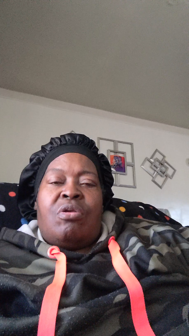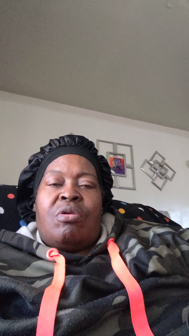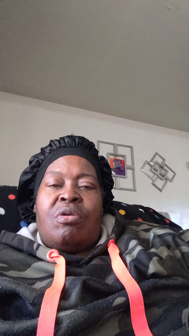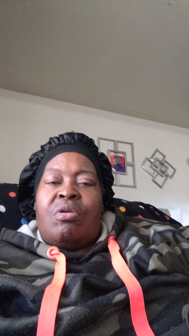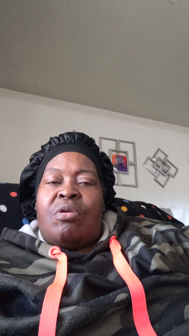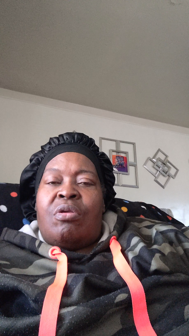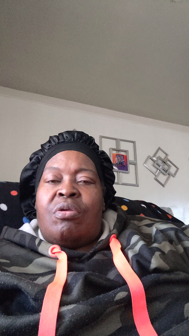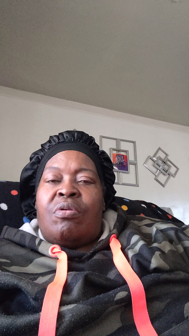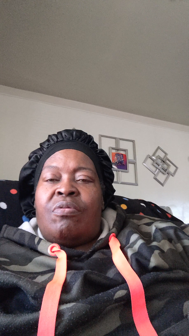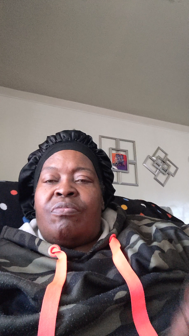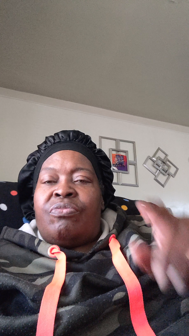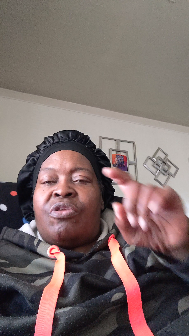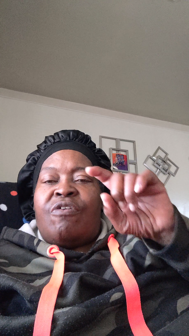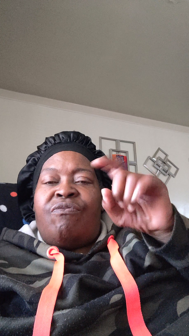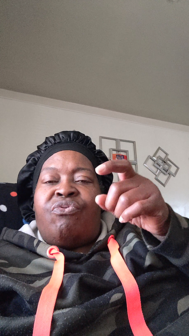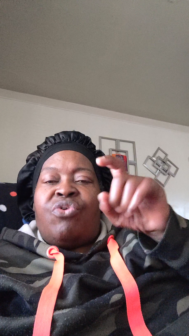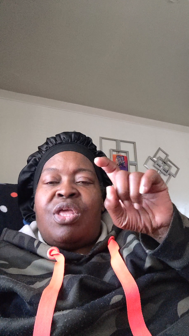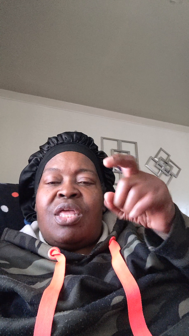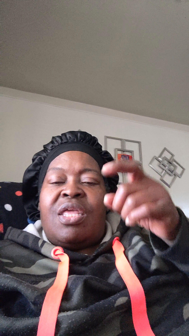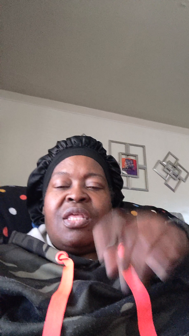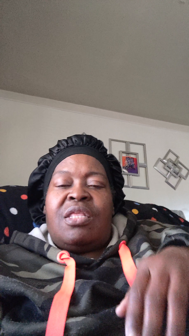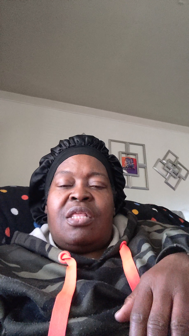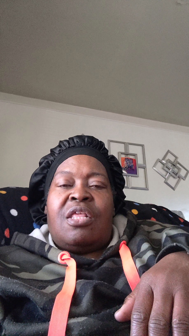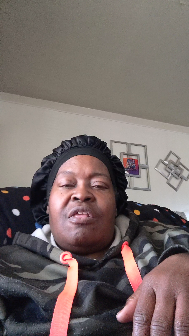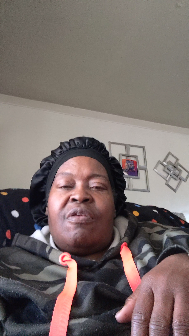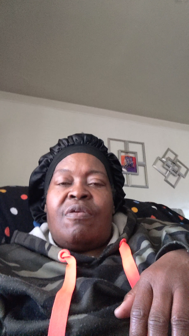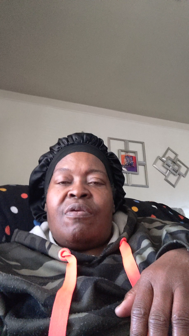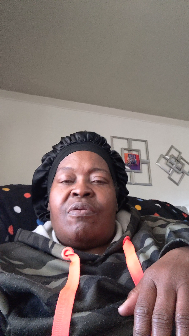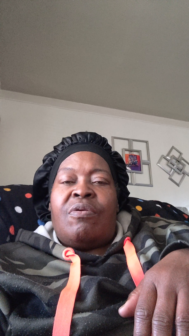friend